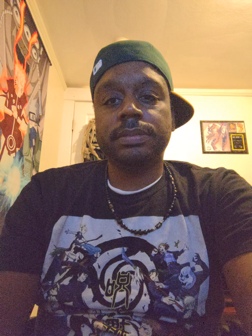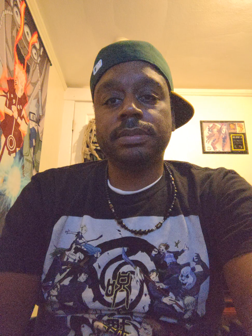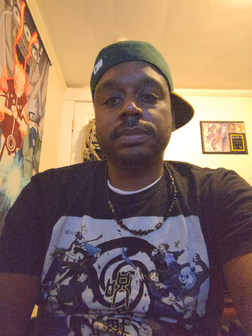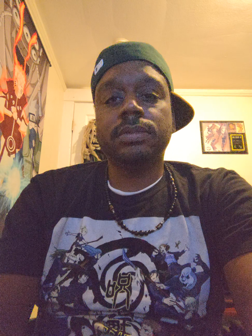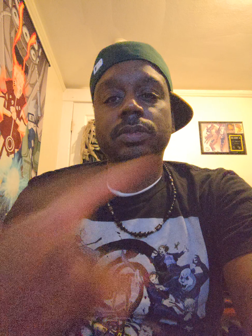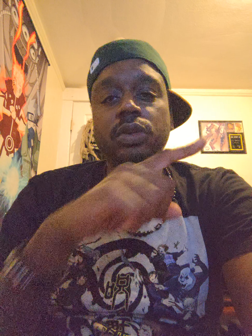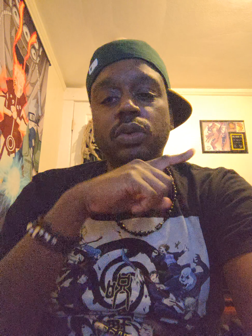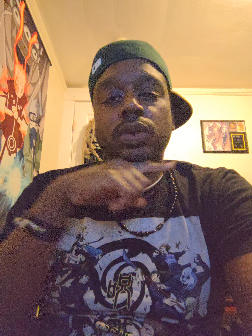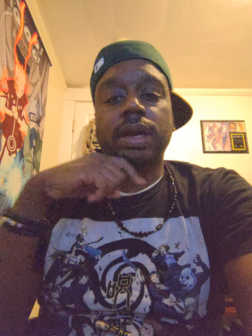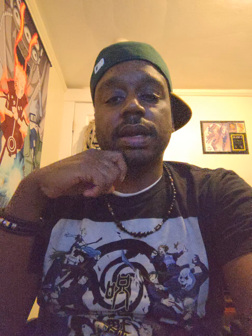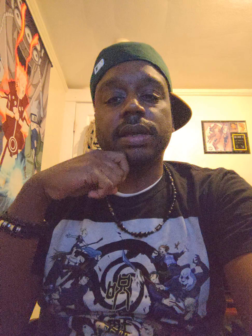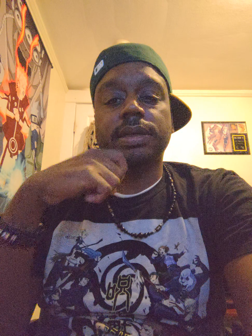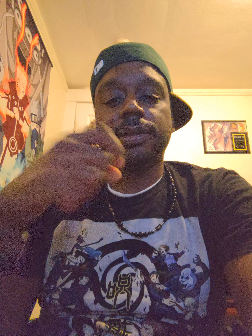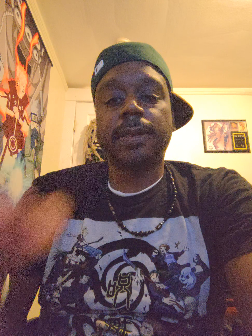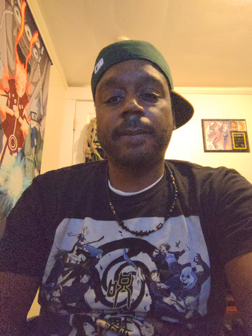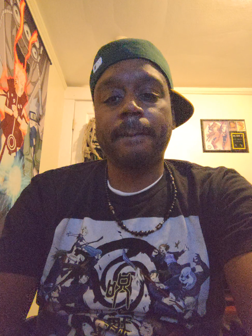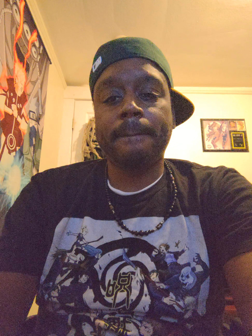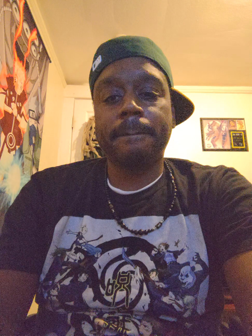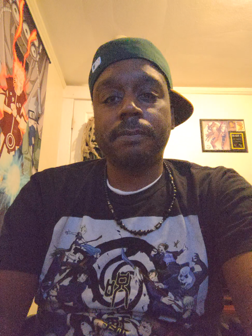dry